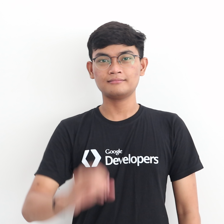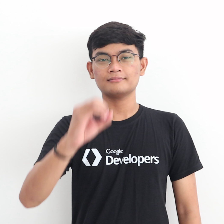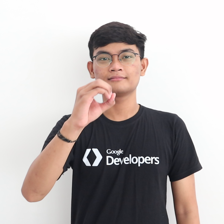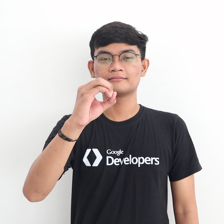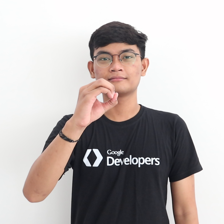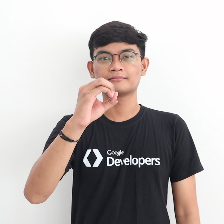O